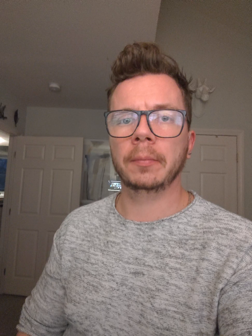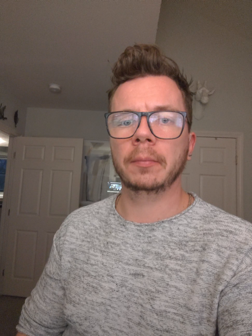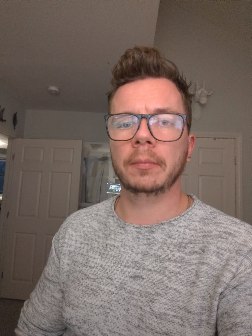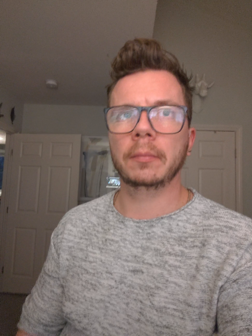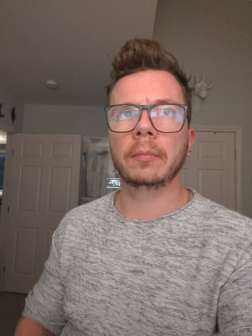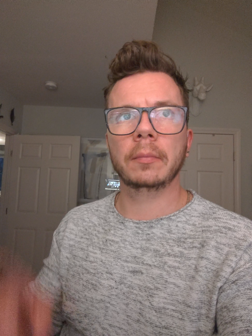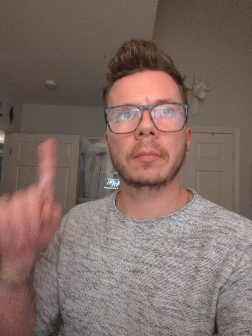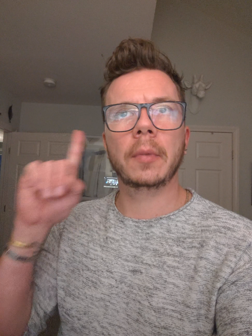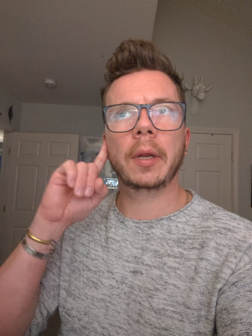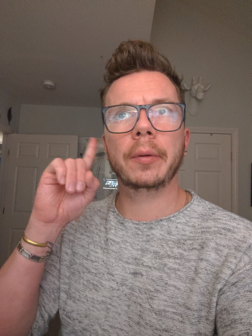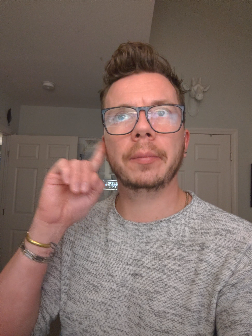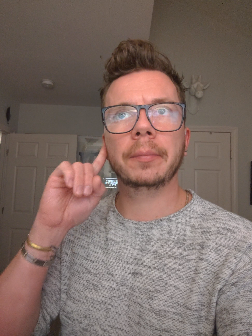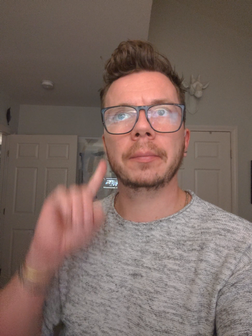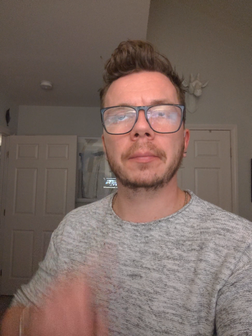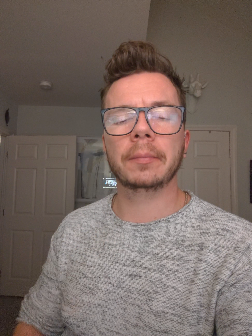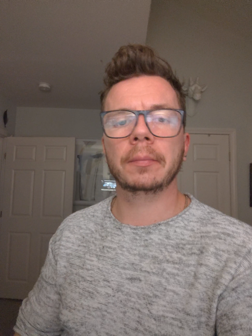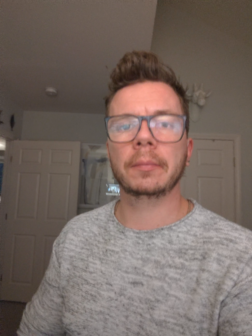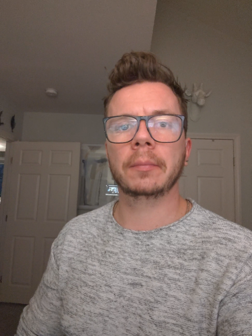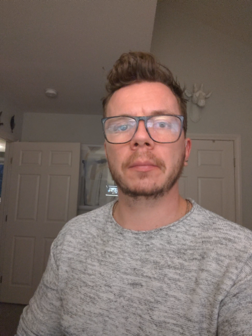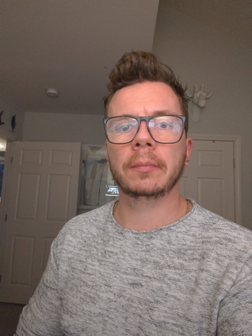hear